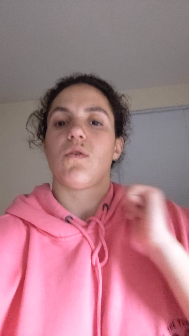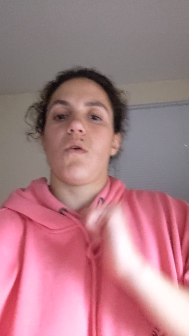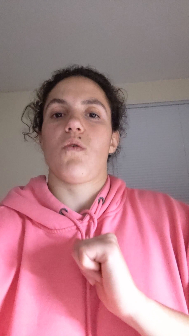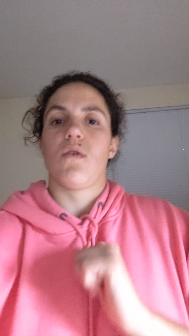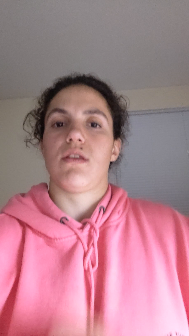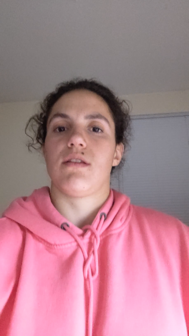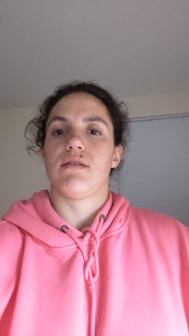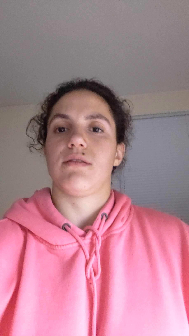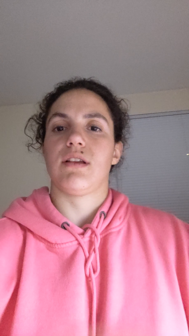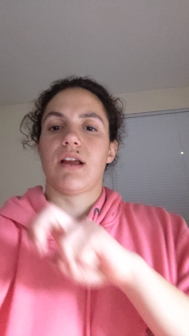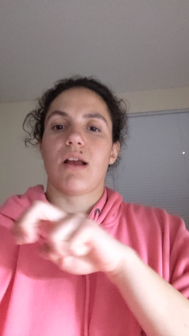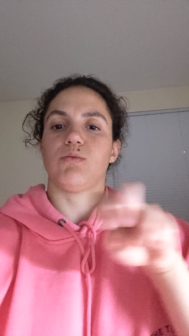couch